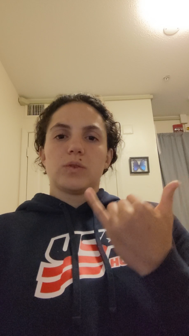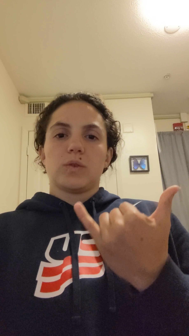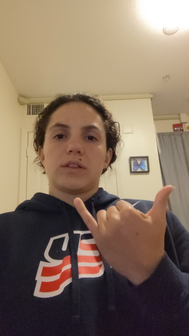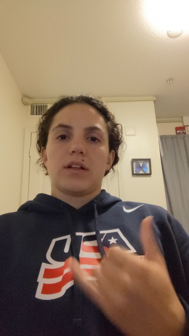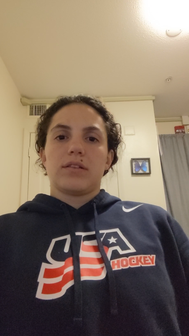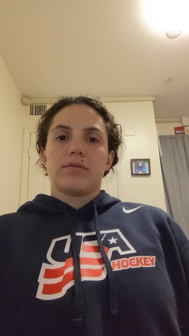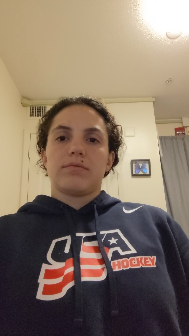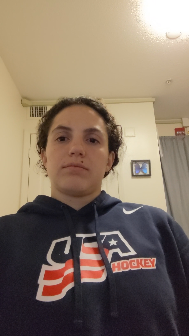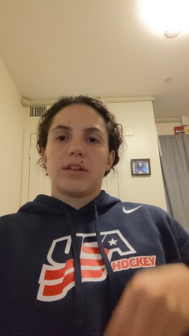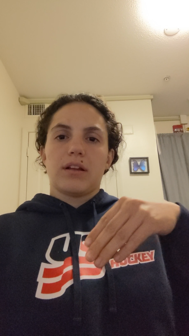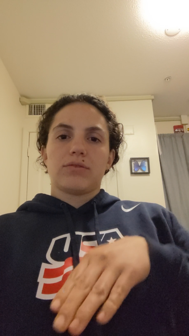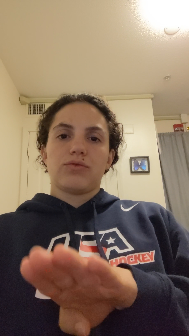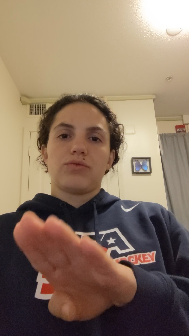enter